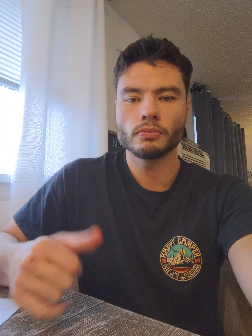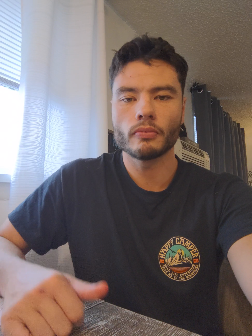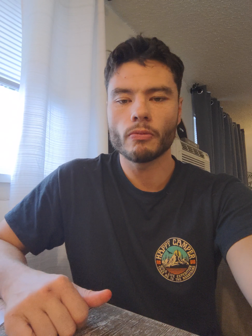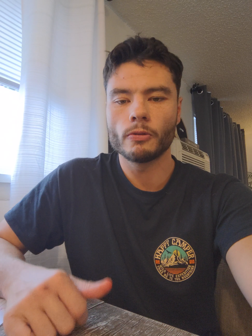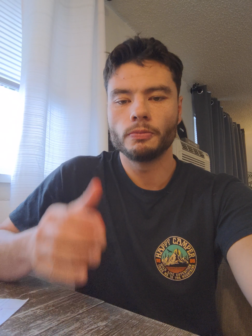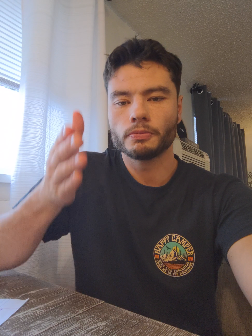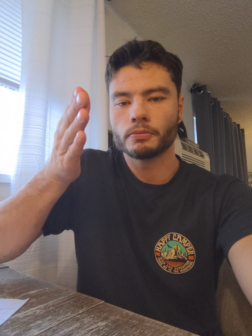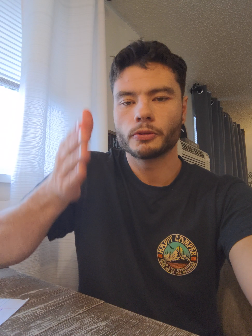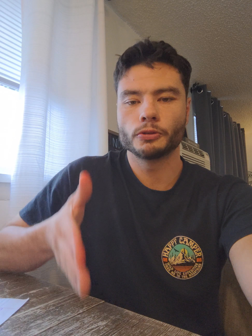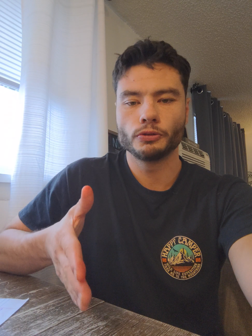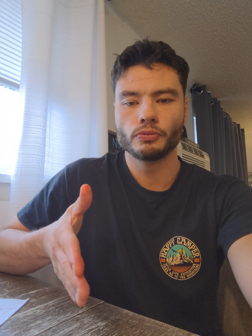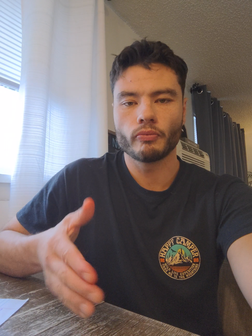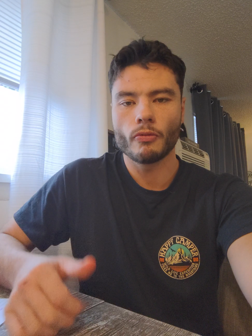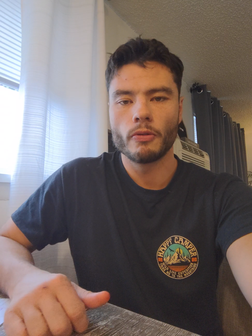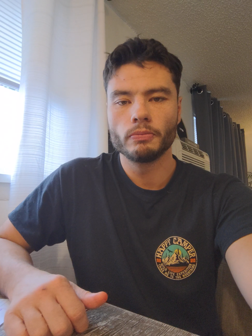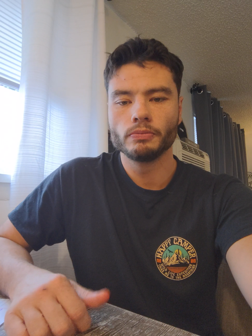person